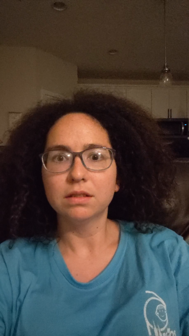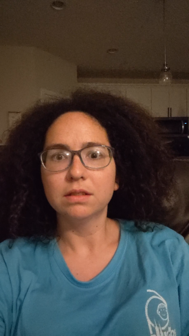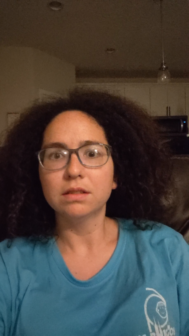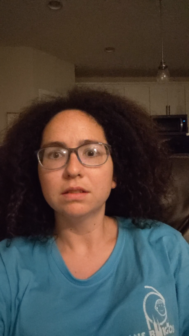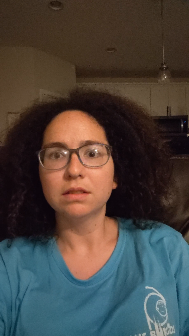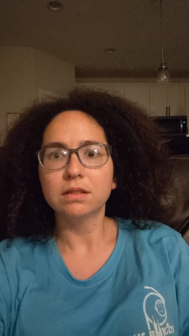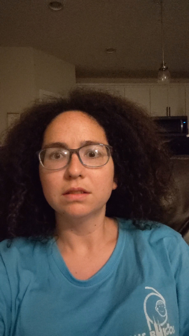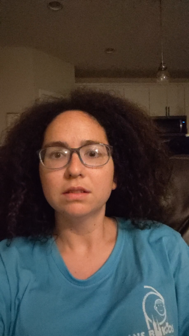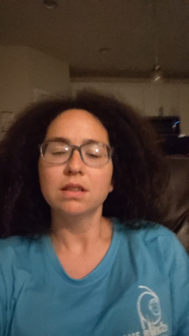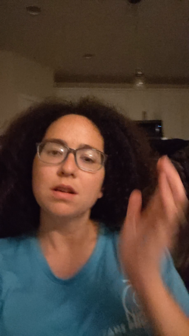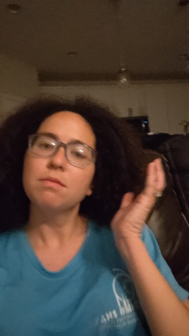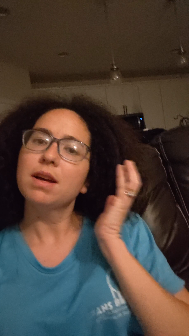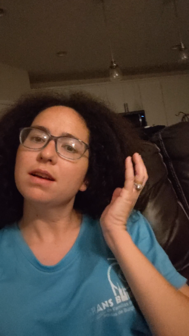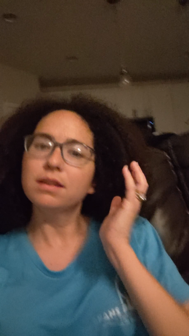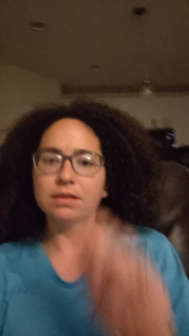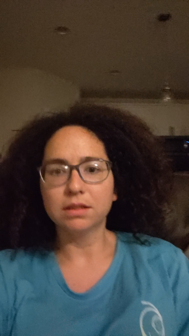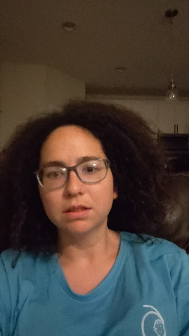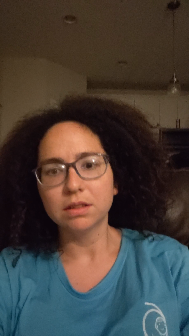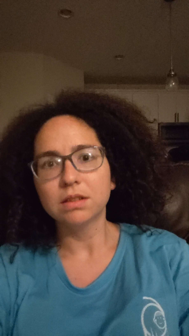pillow